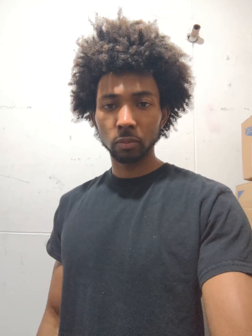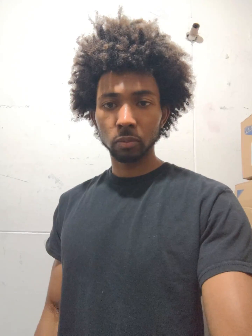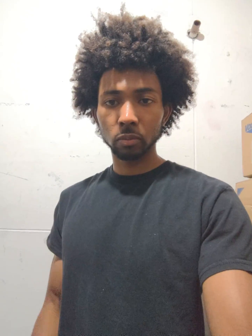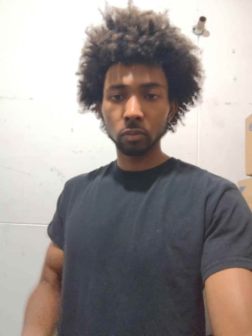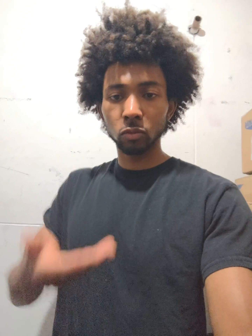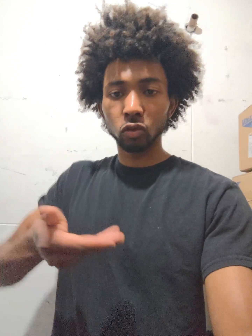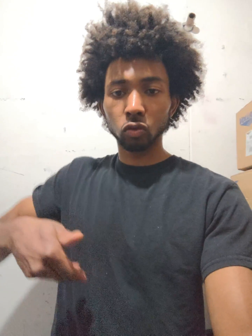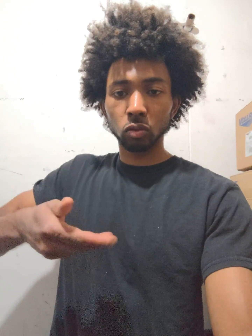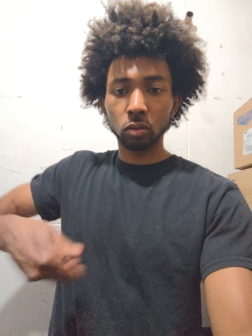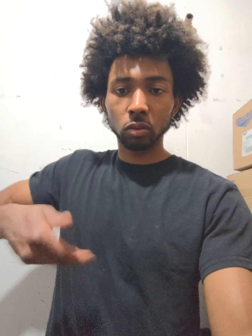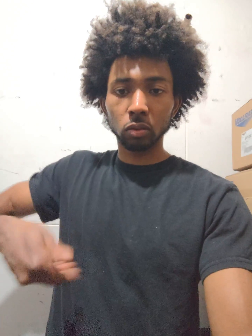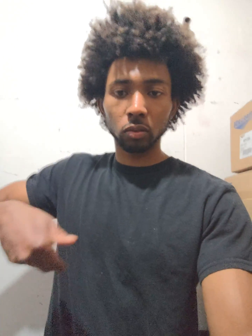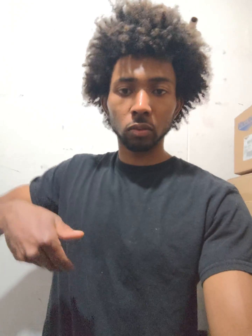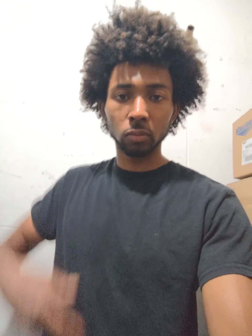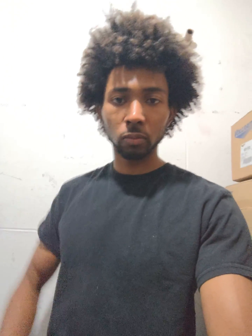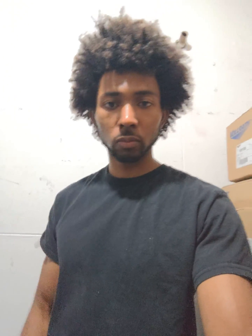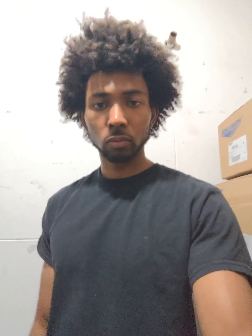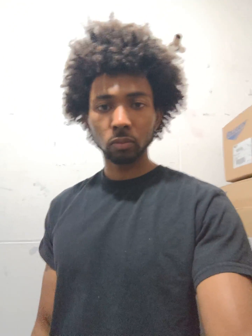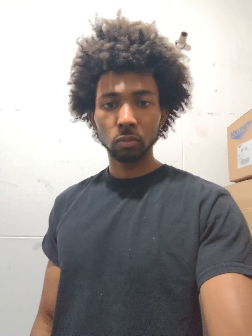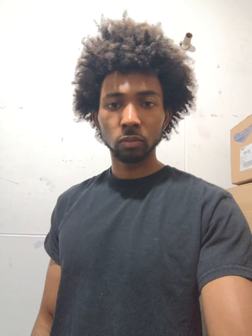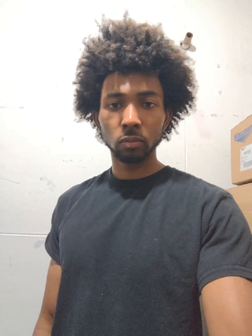shorts